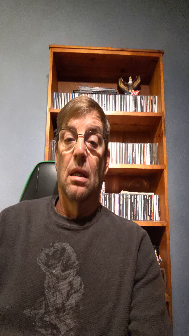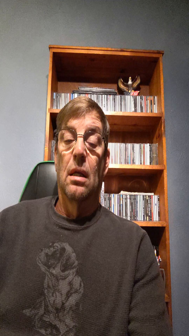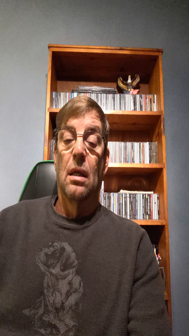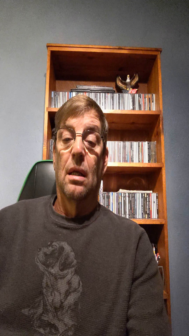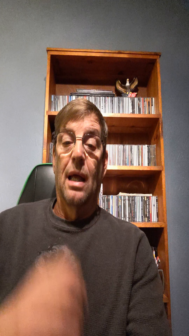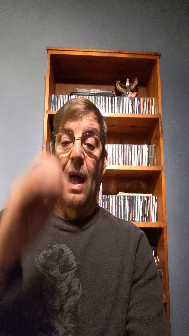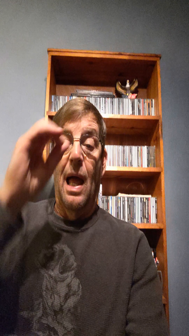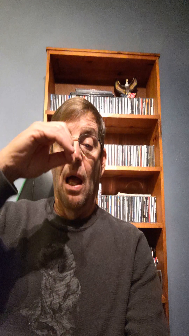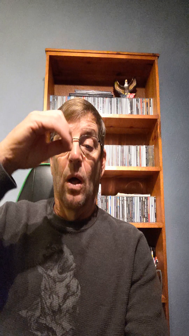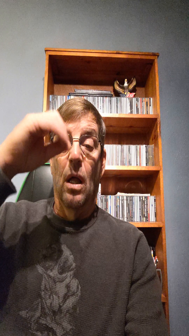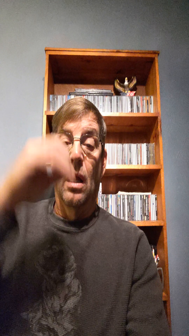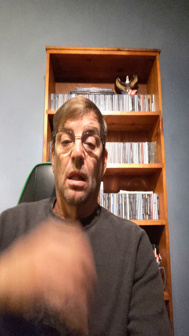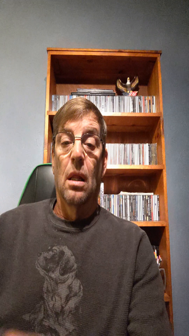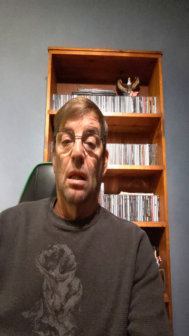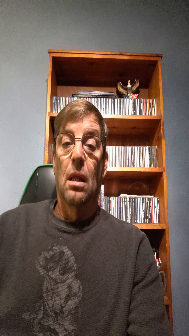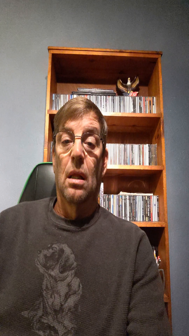owl